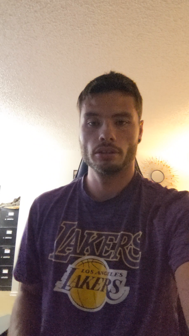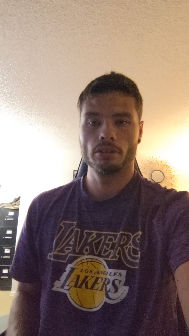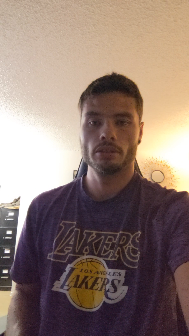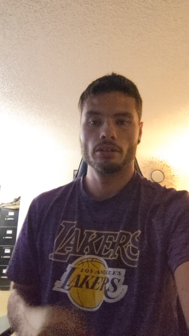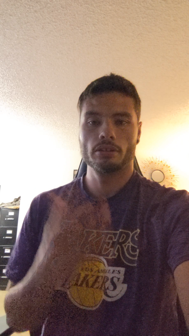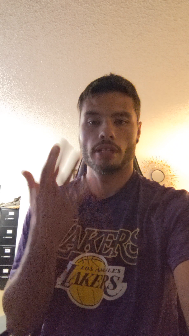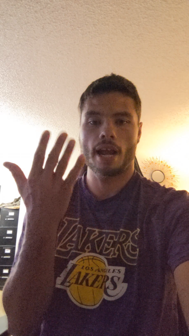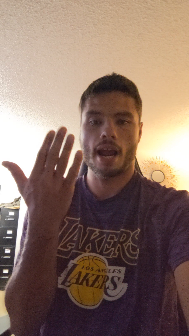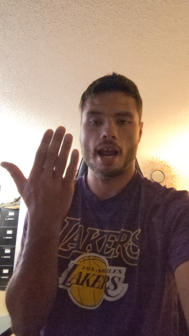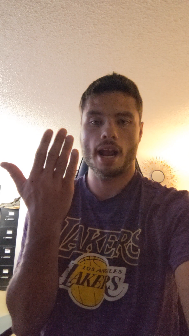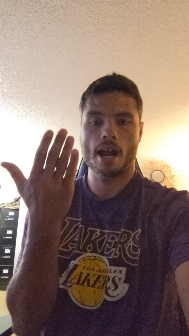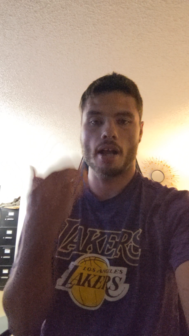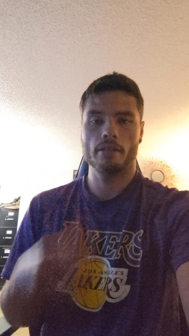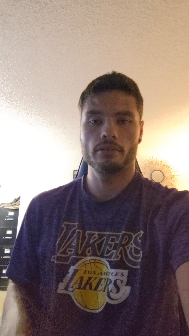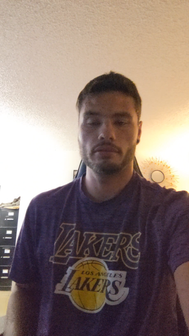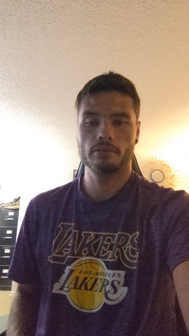hand